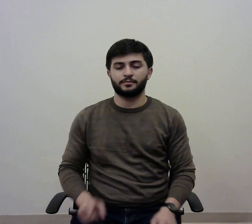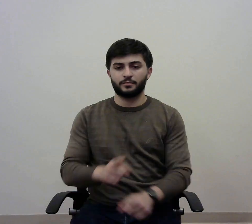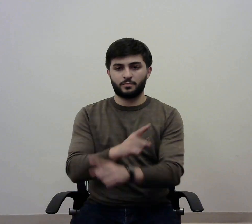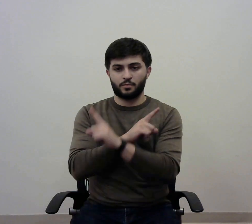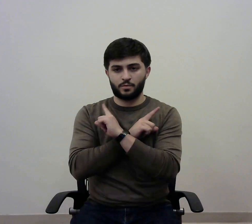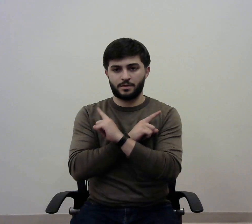ölən